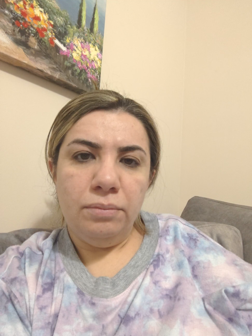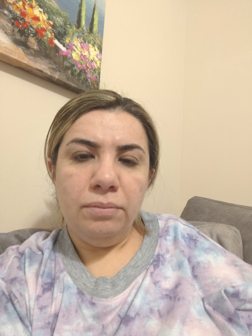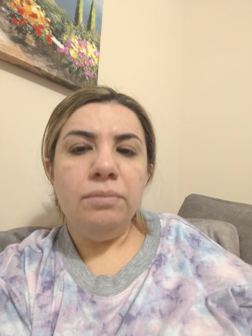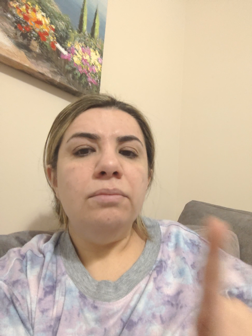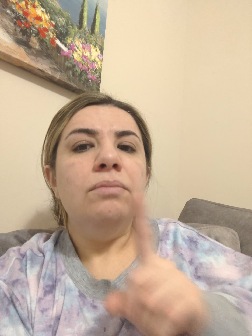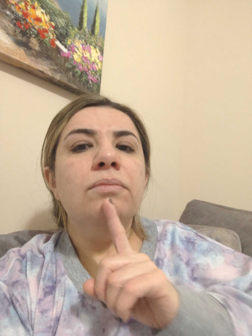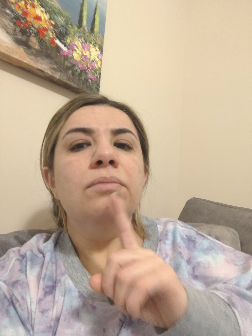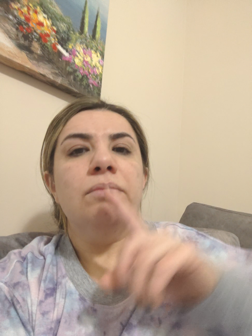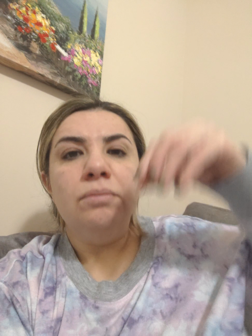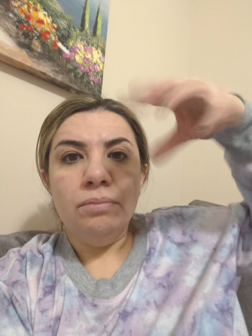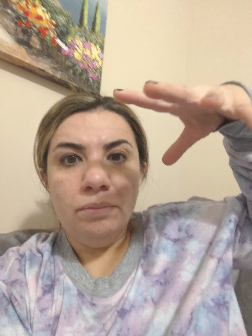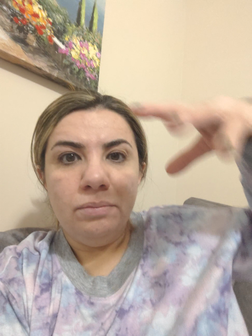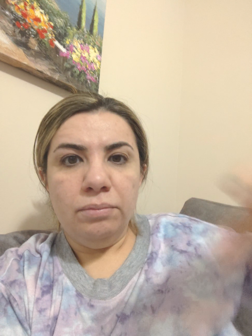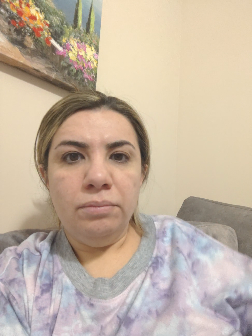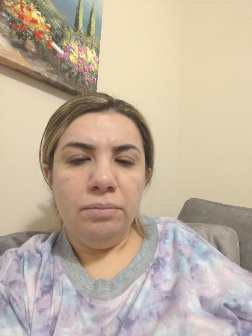lamp